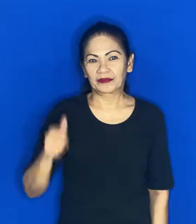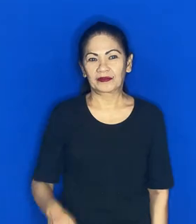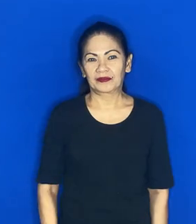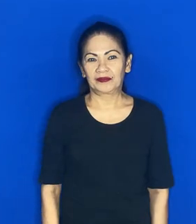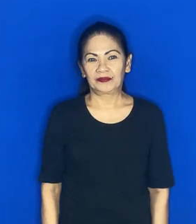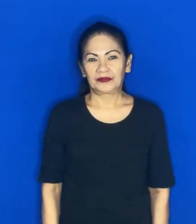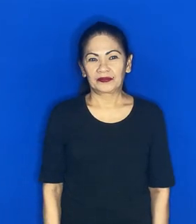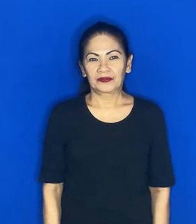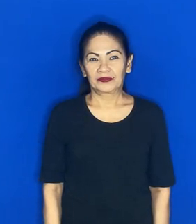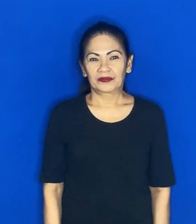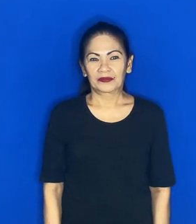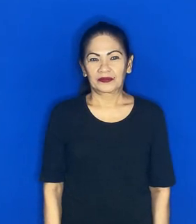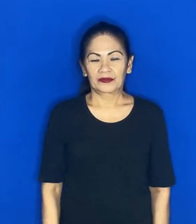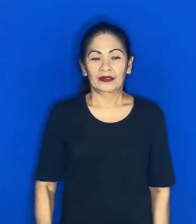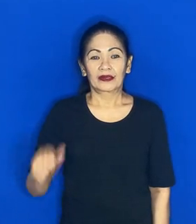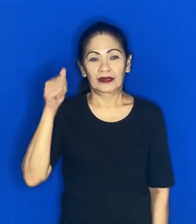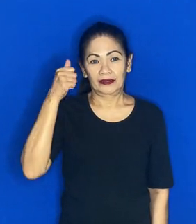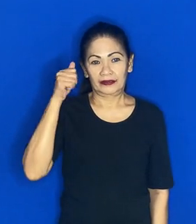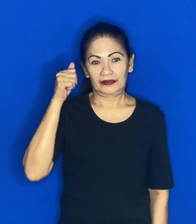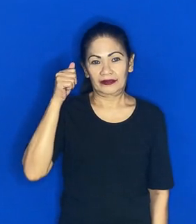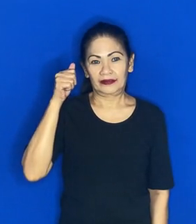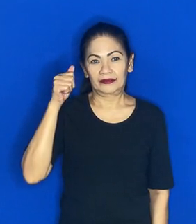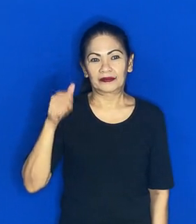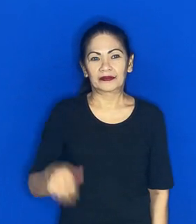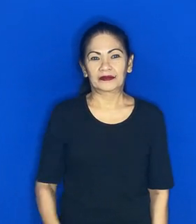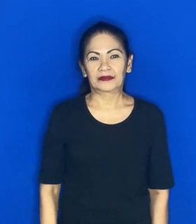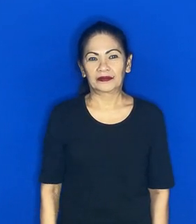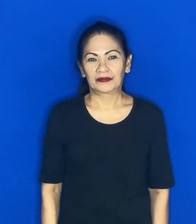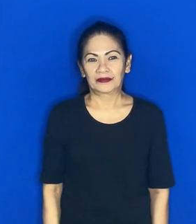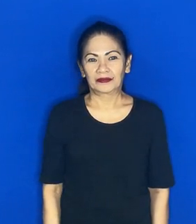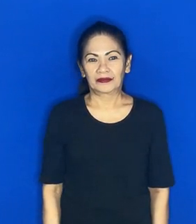auntie